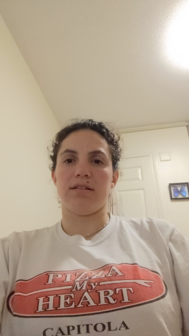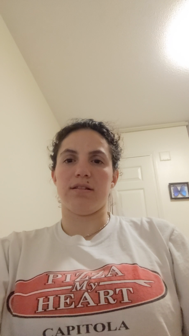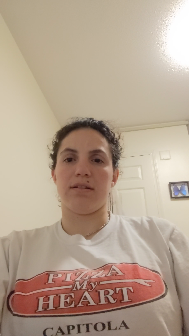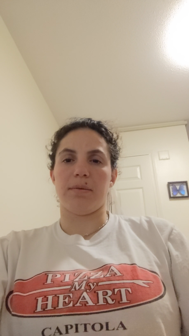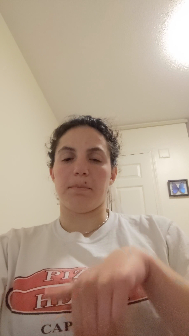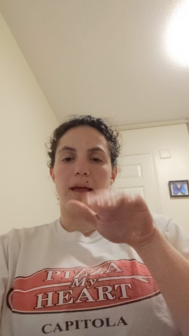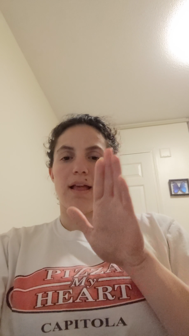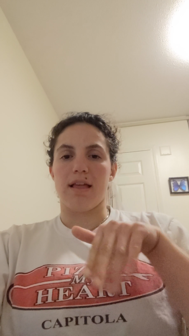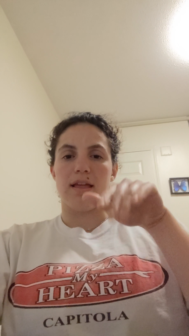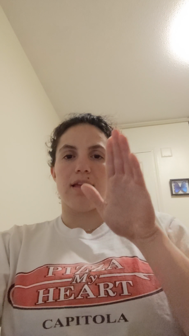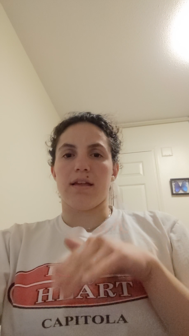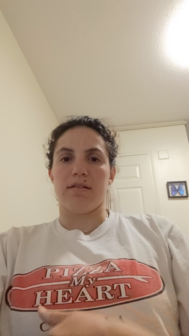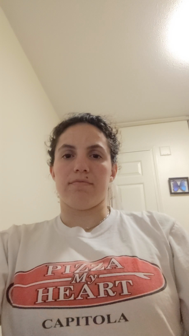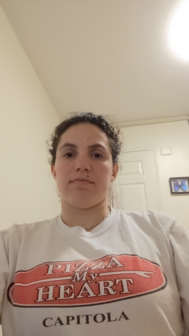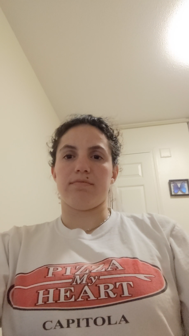paint